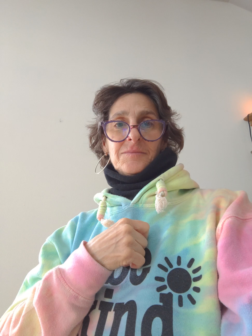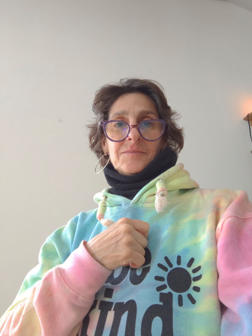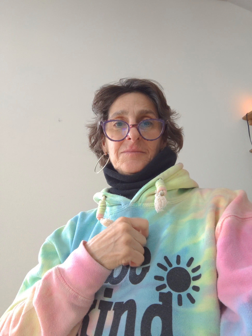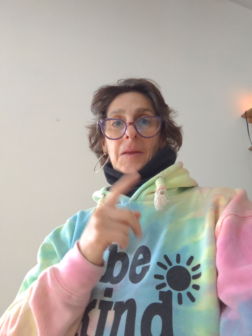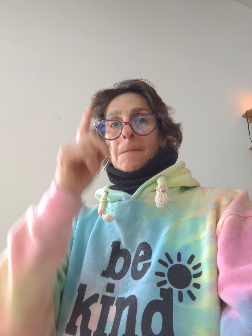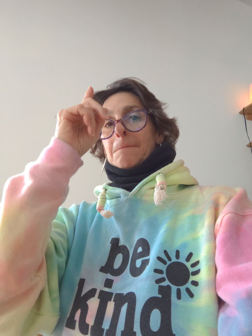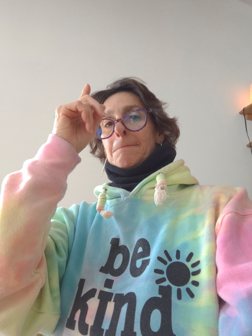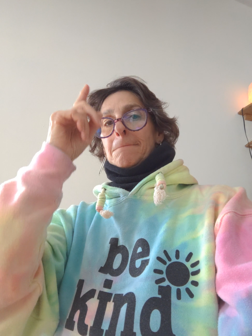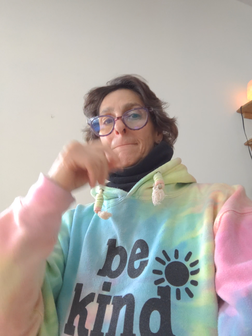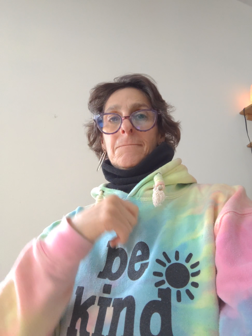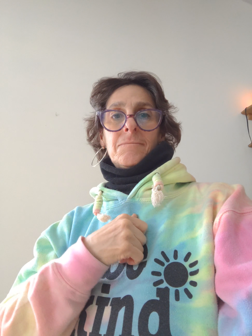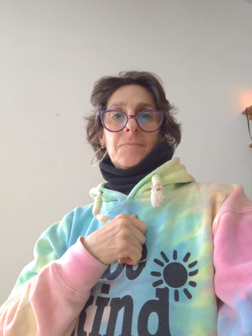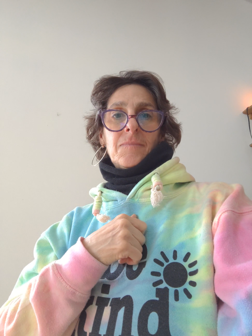up